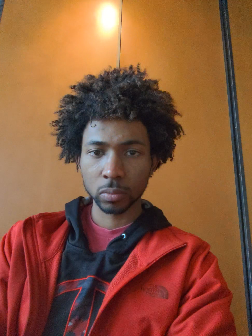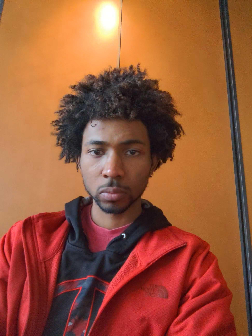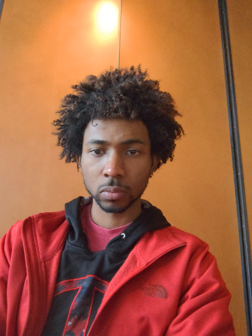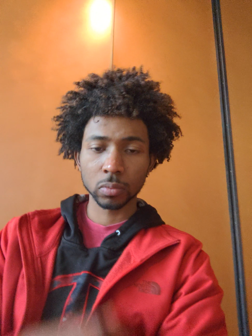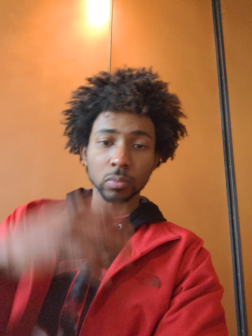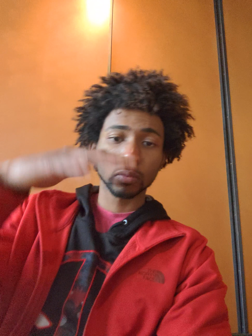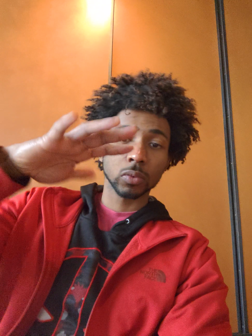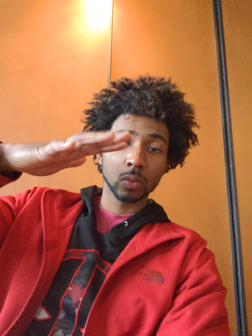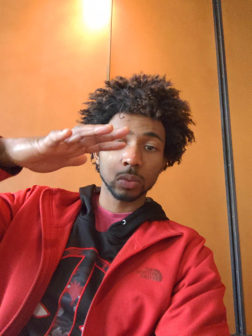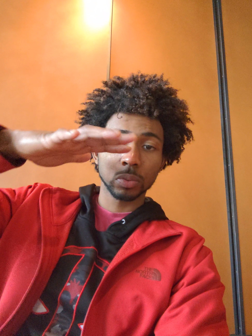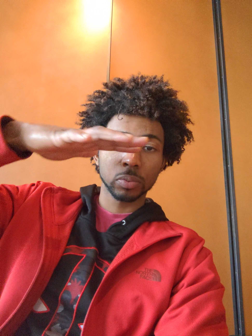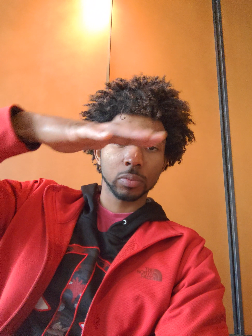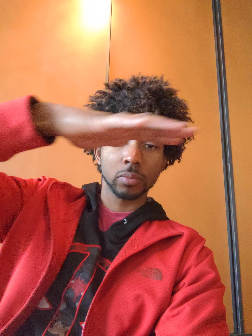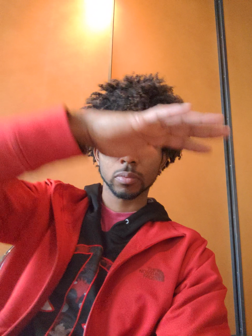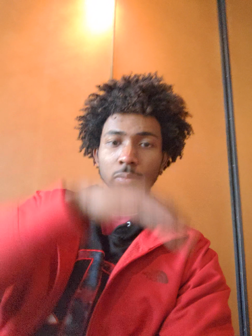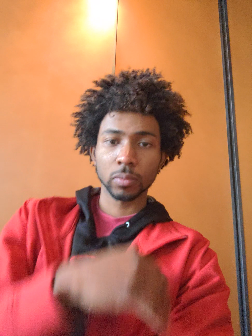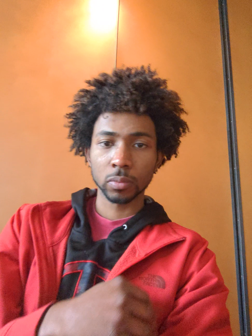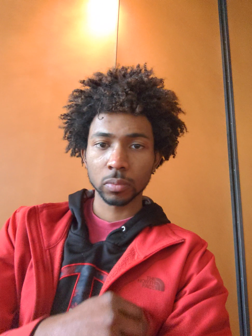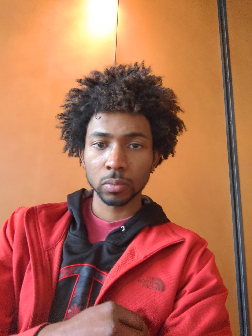helicopter